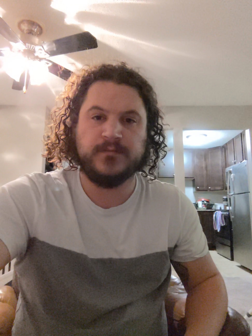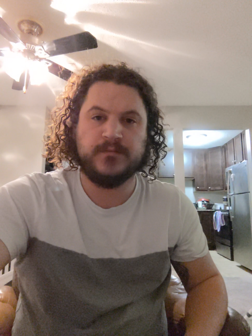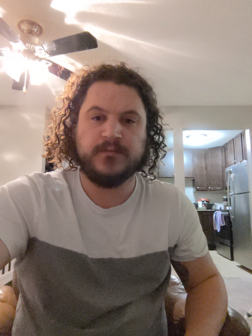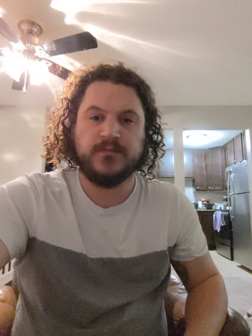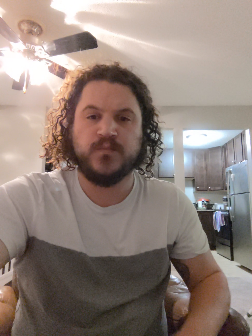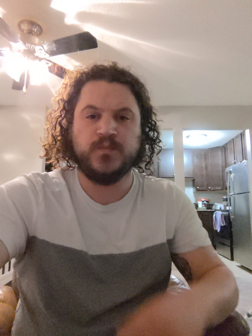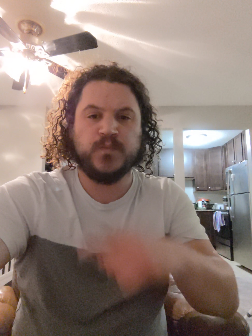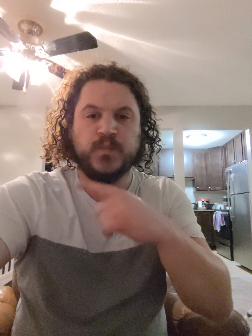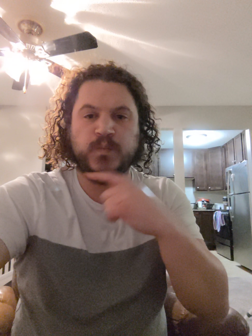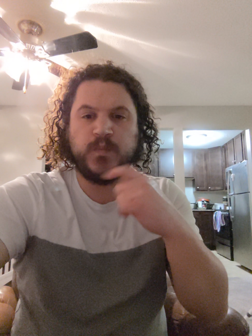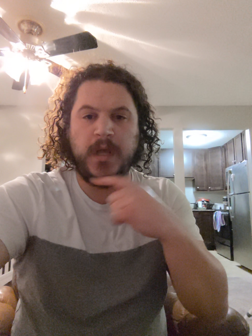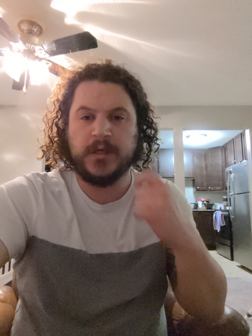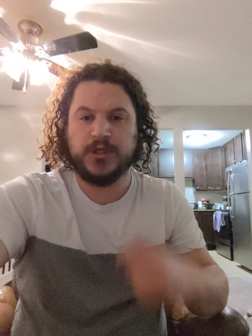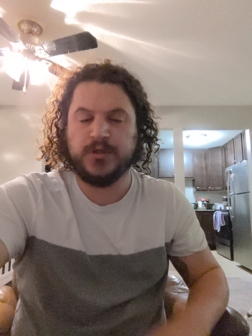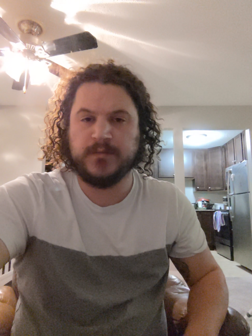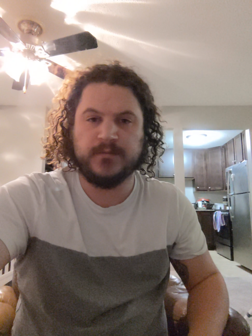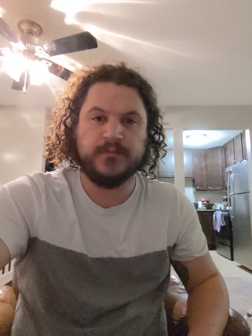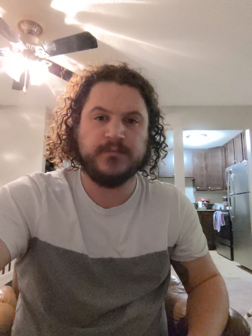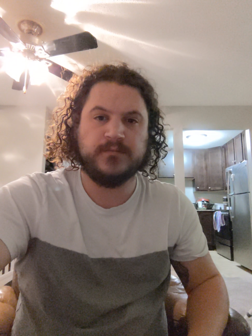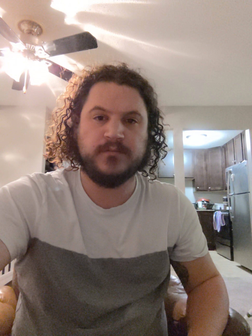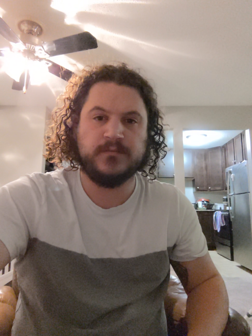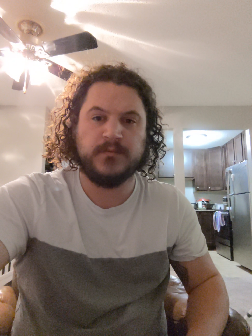dryer